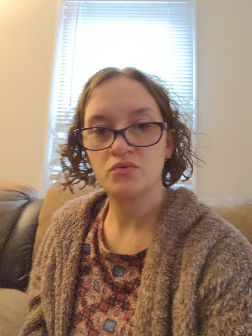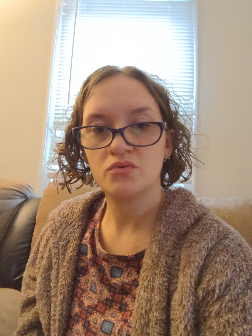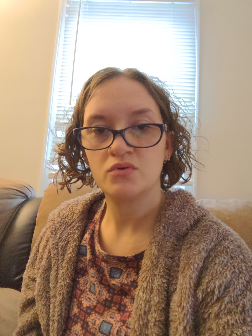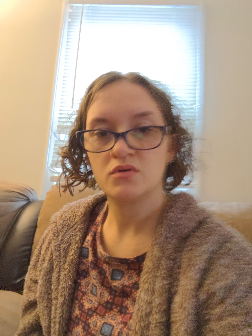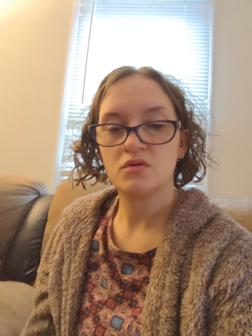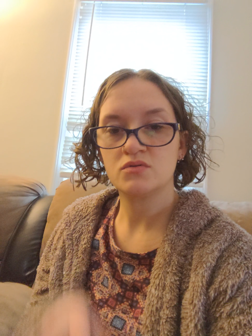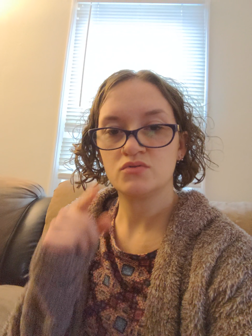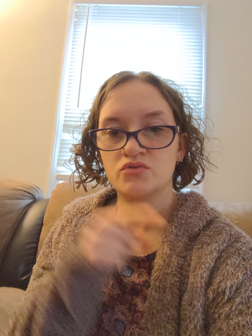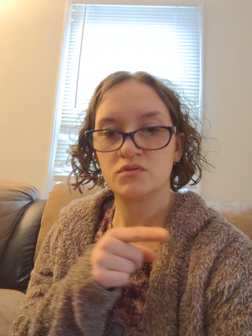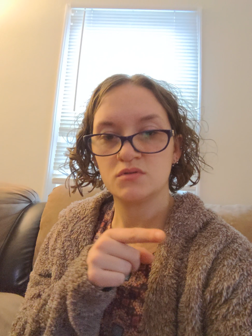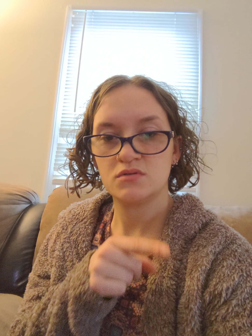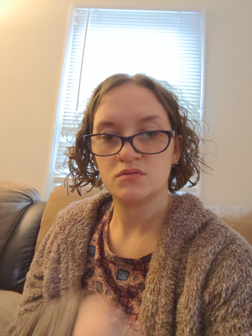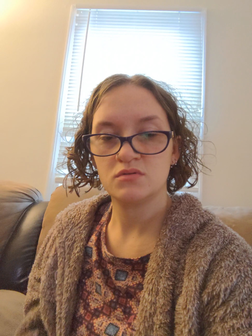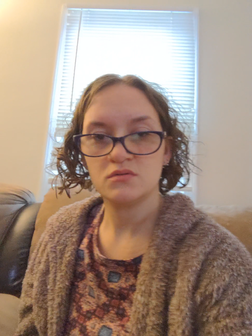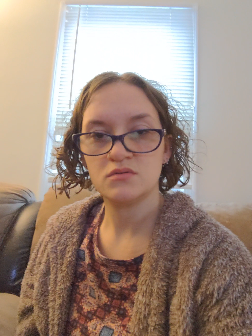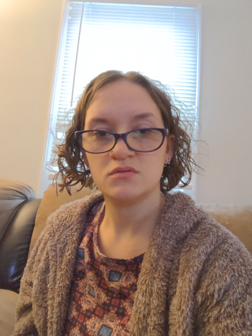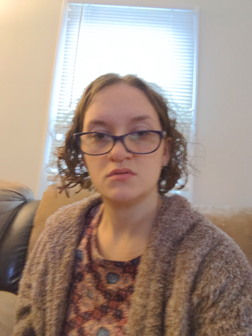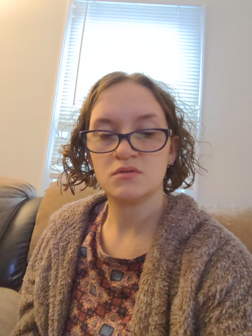he/she/it